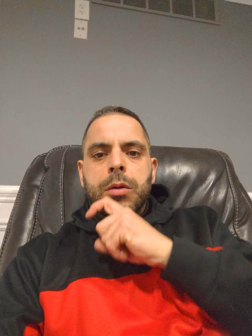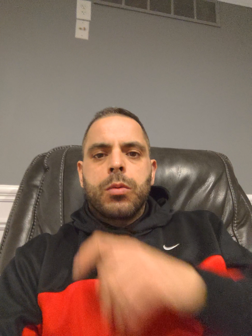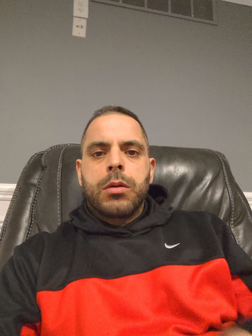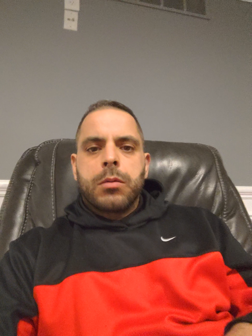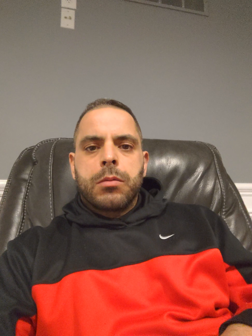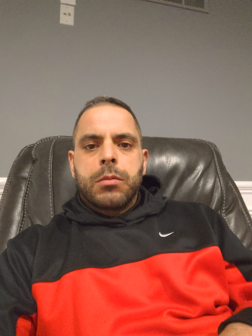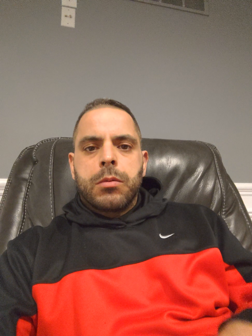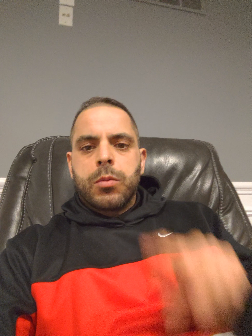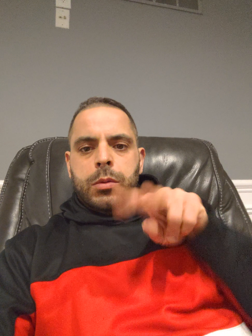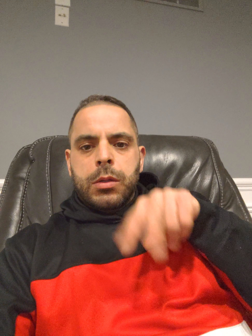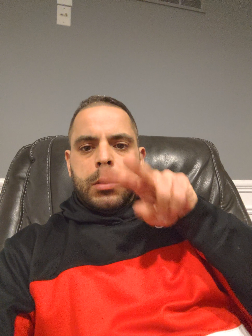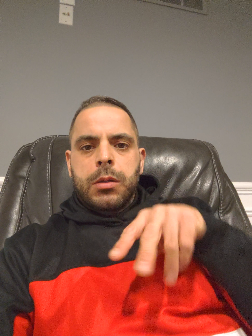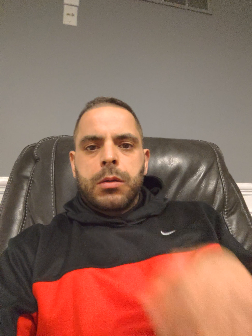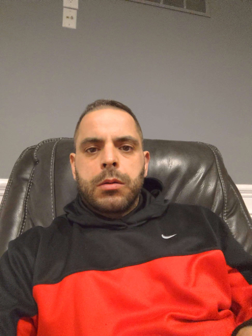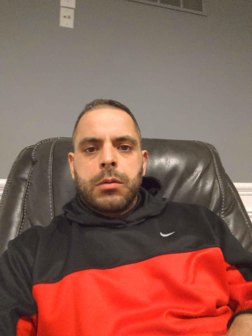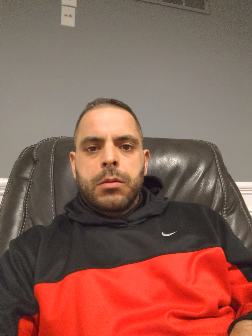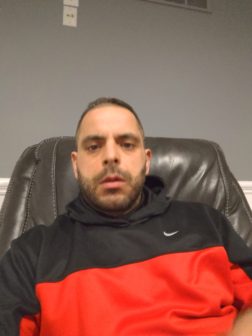read